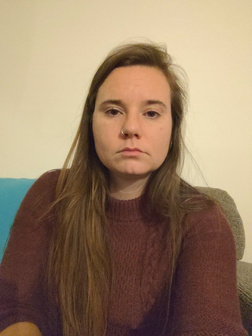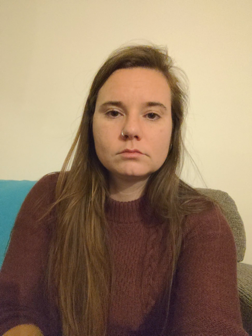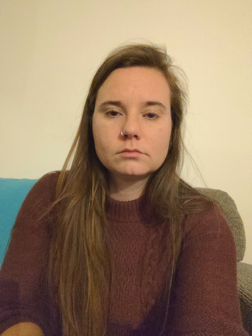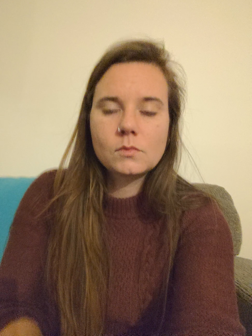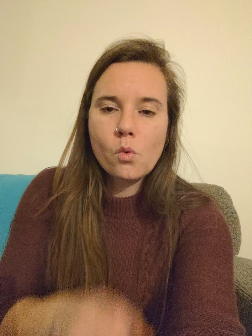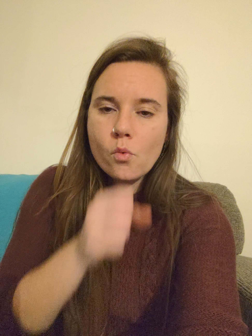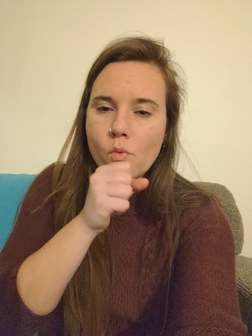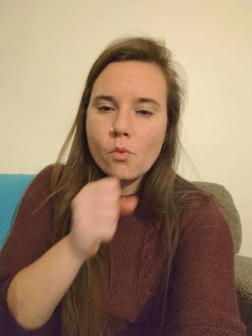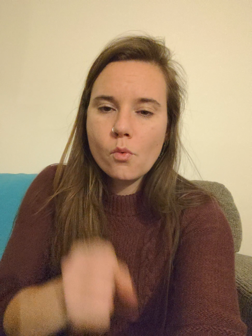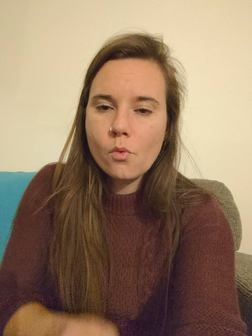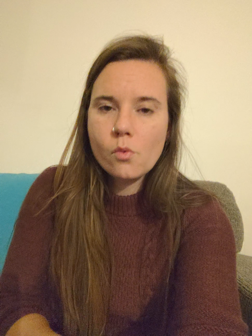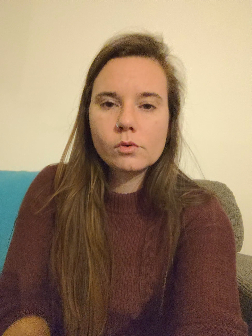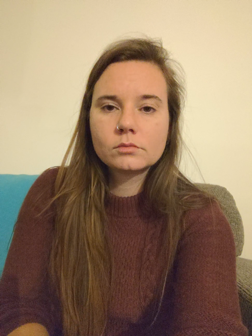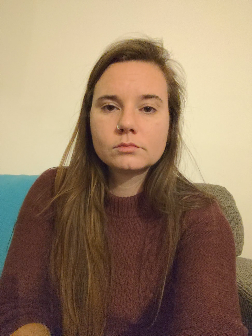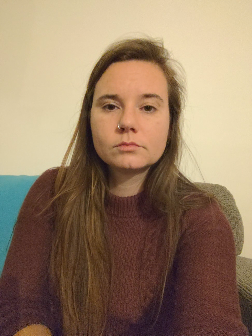old